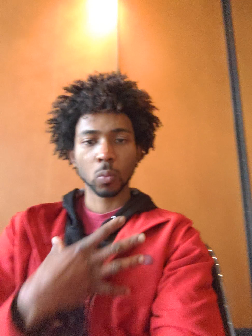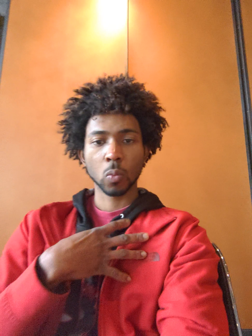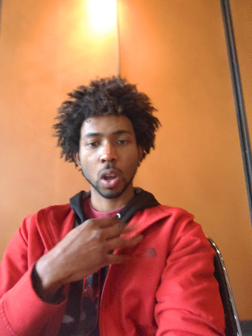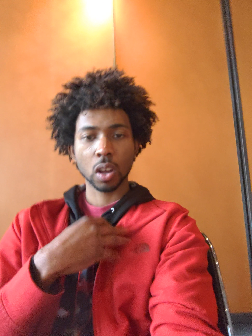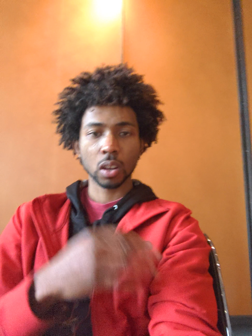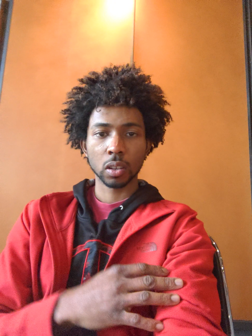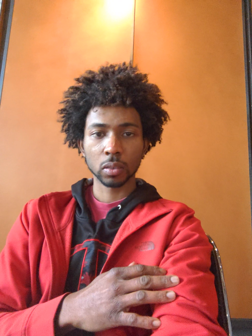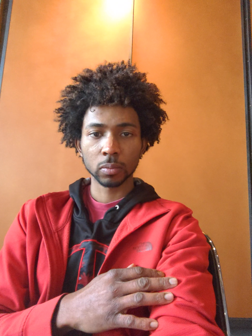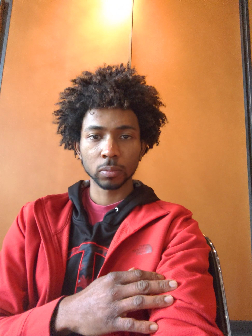white